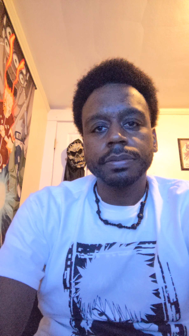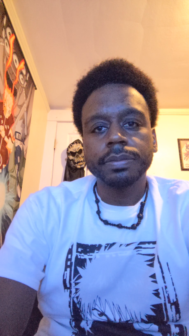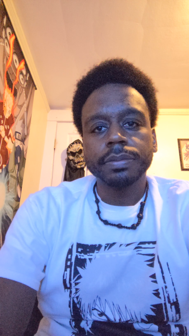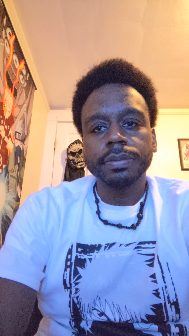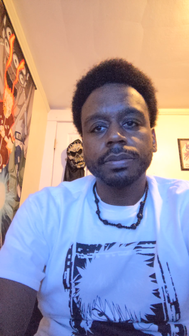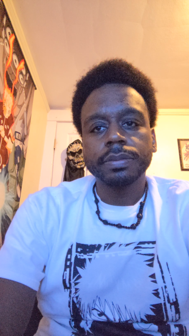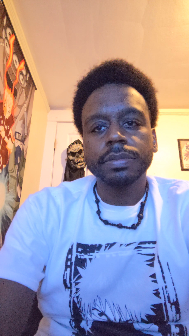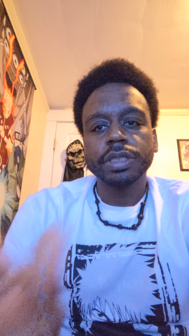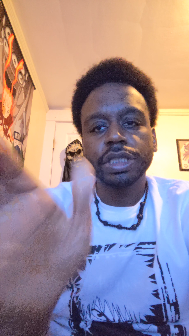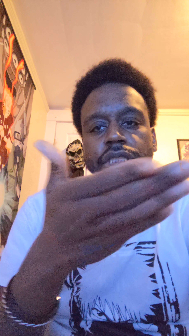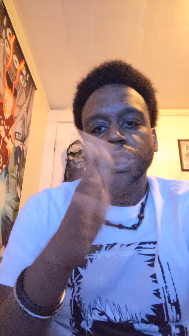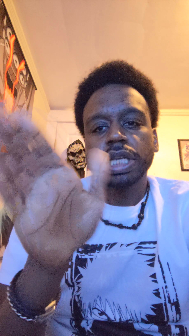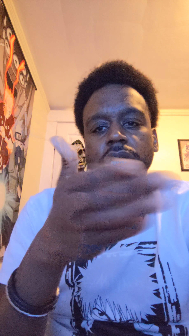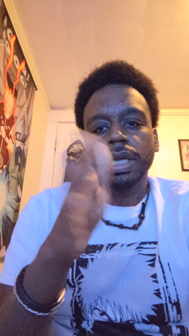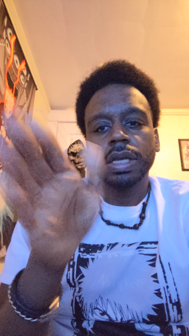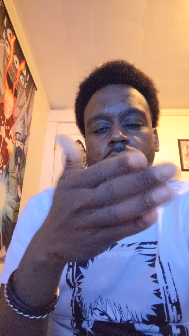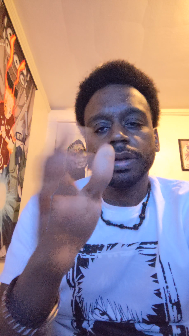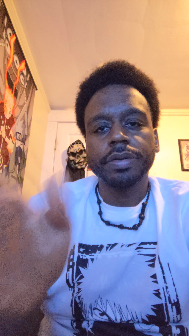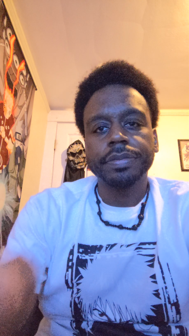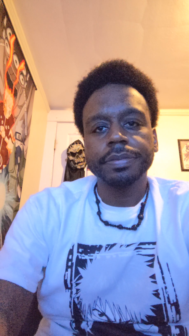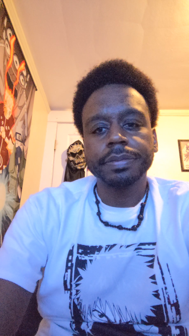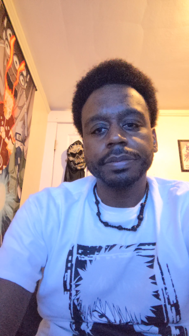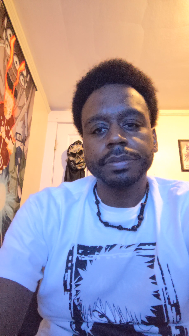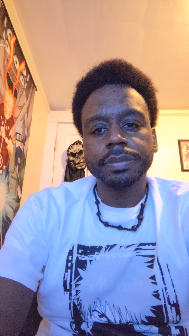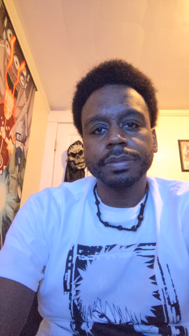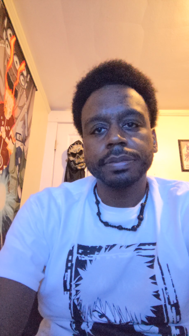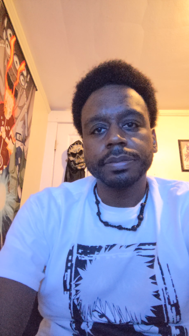share